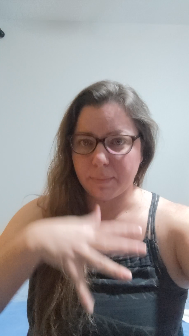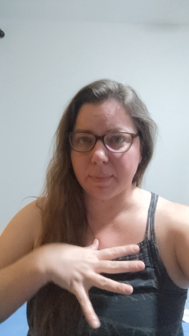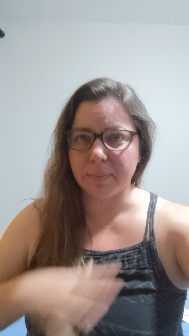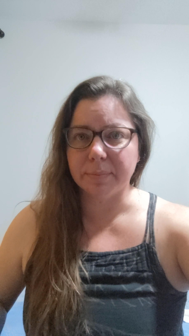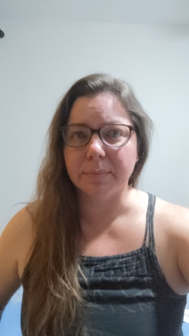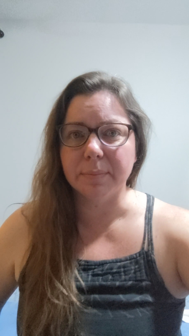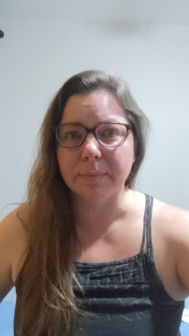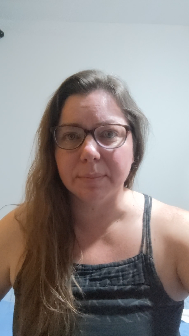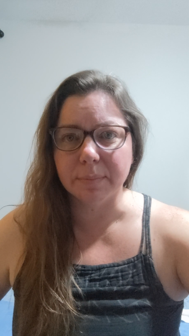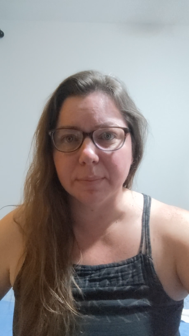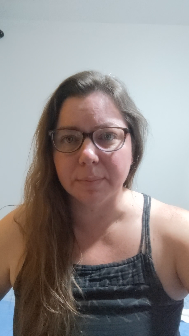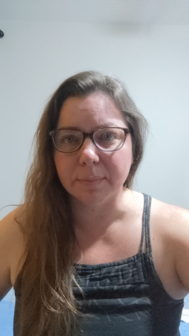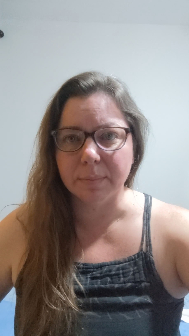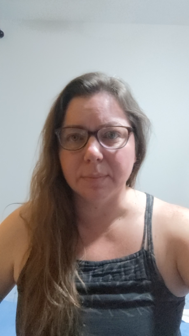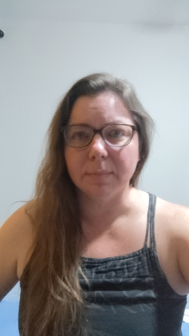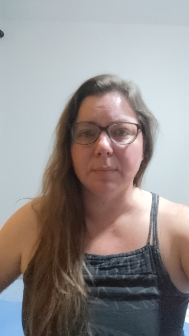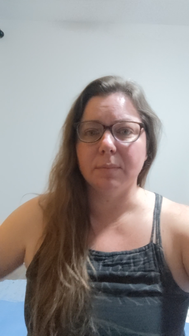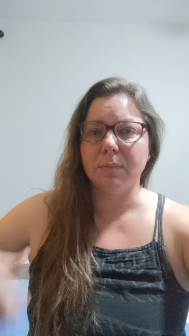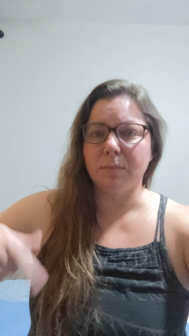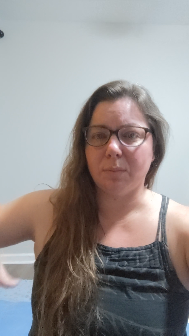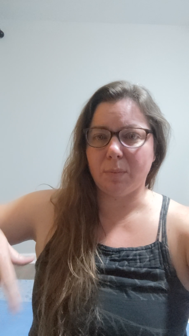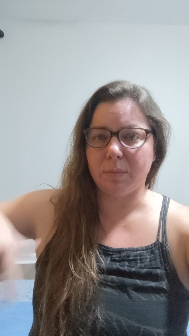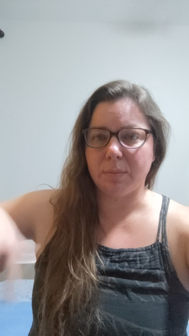shorts